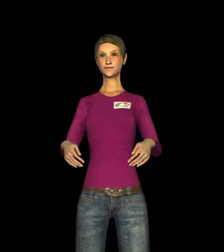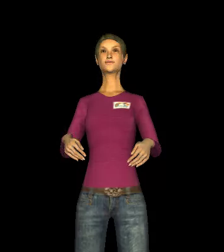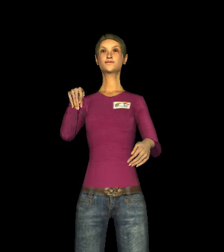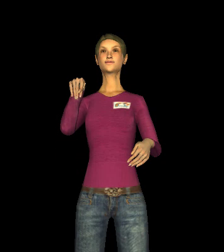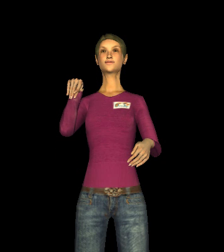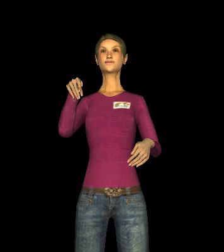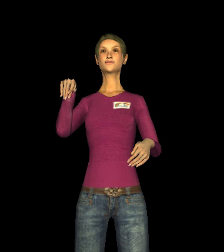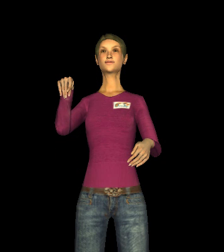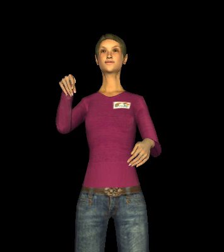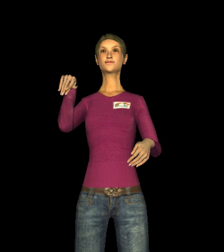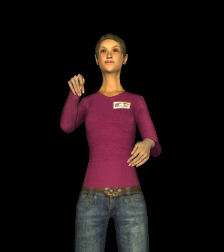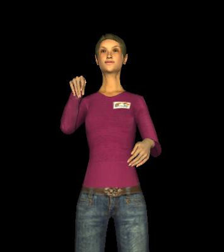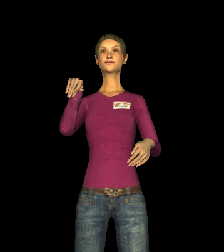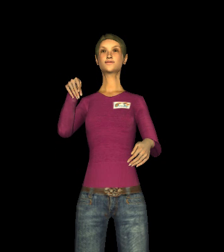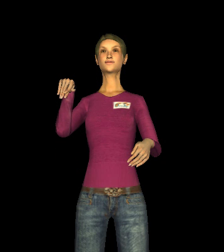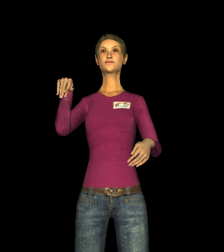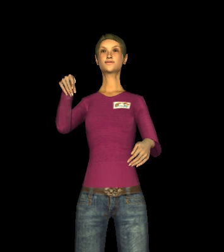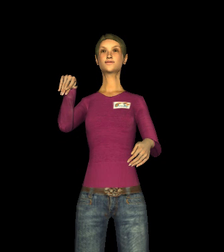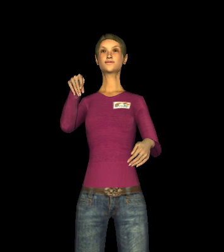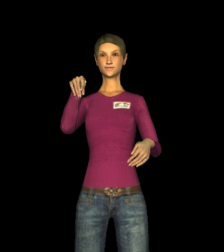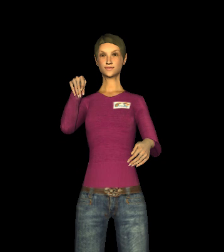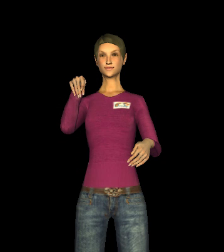طحين